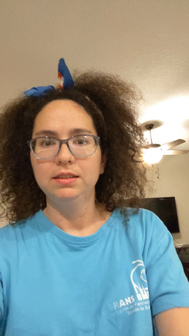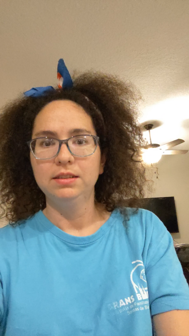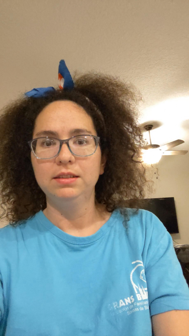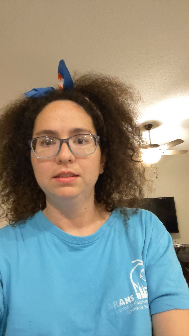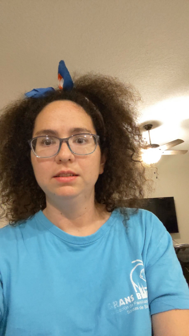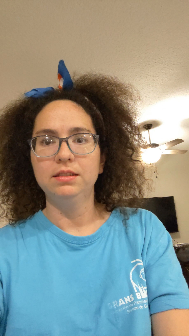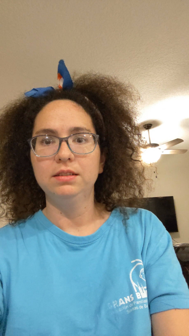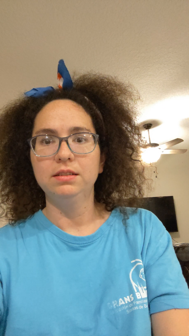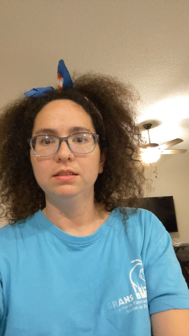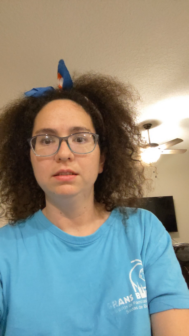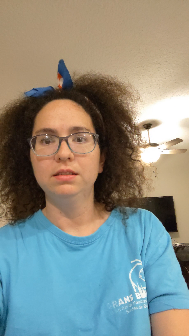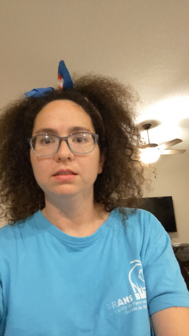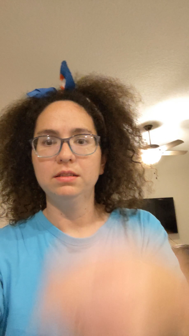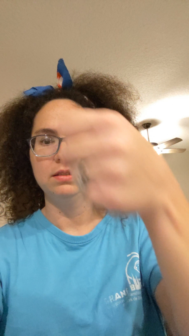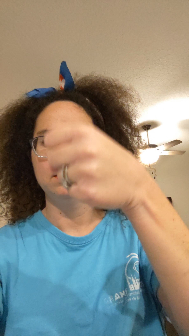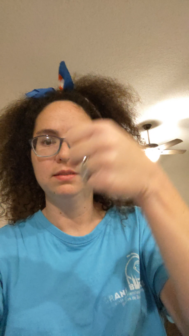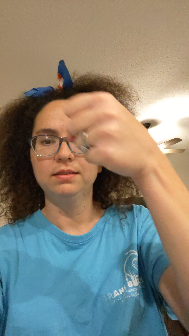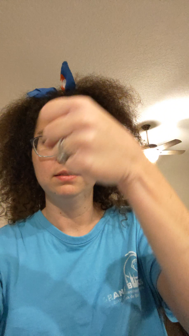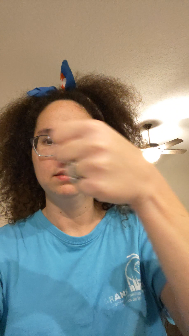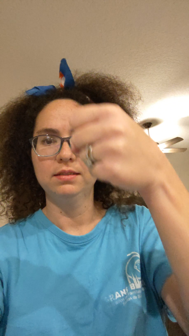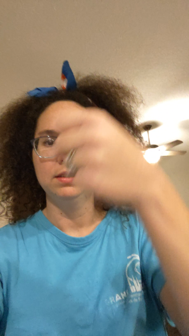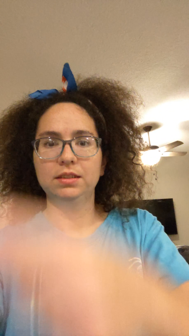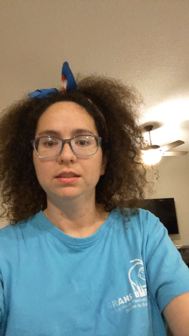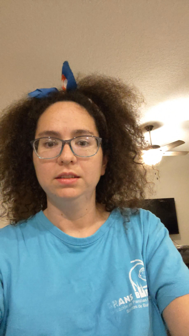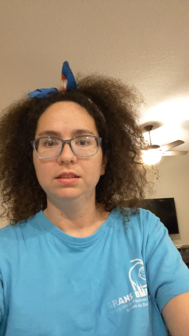coffee